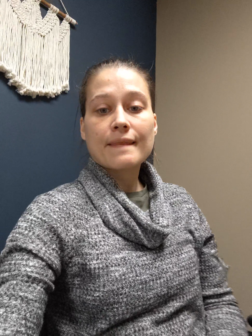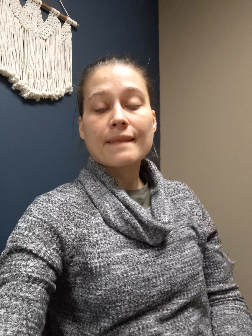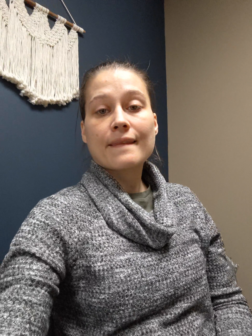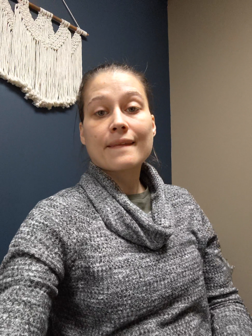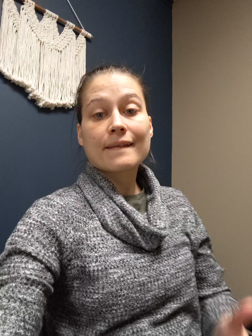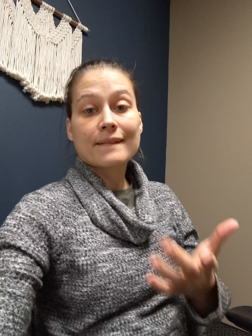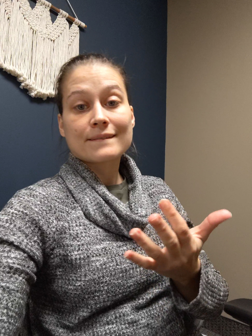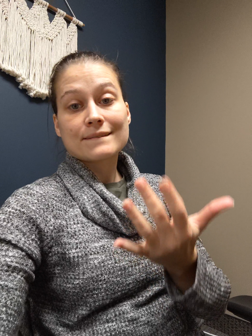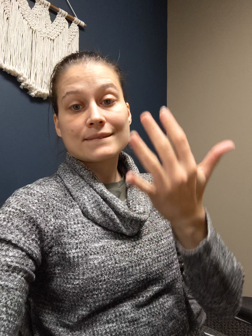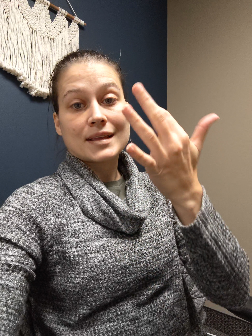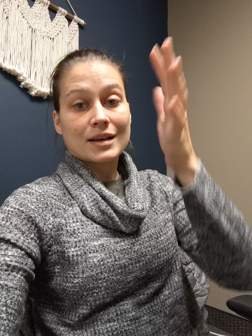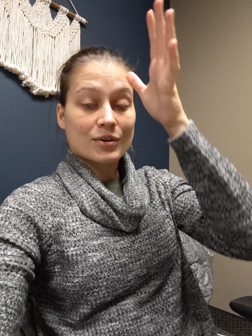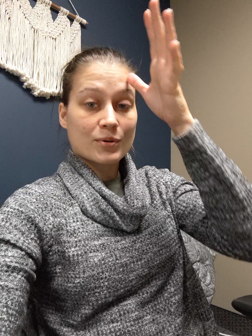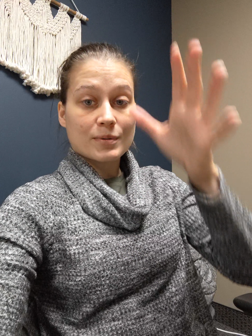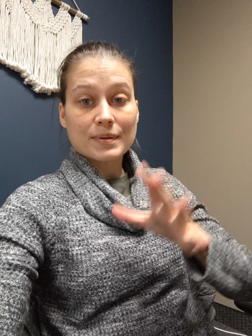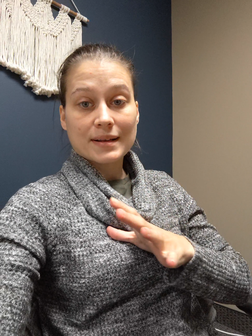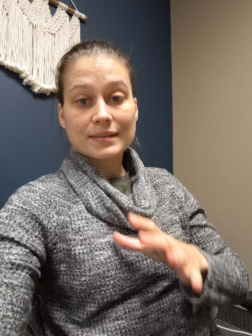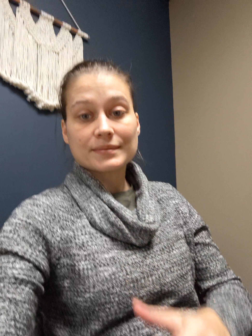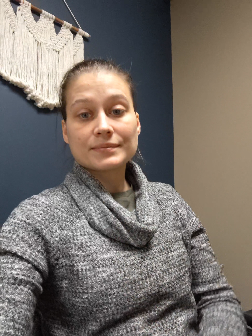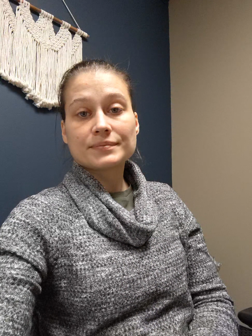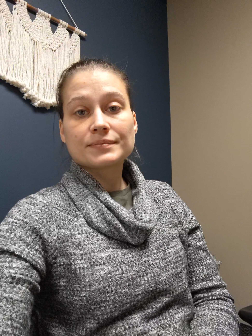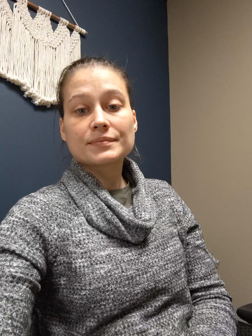fireman